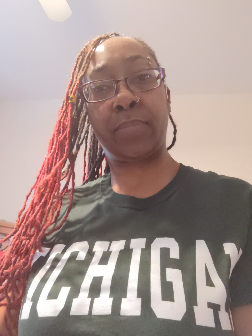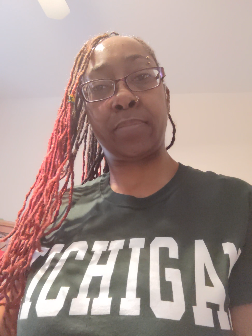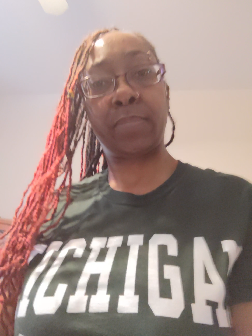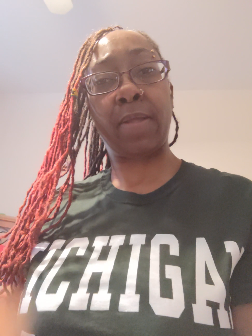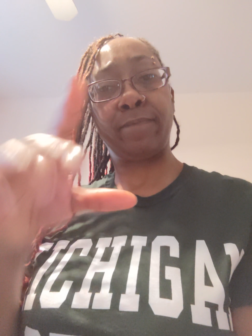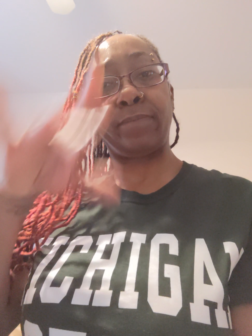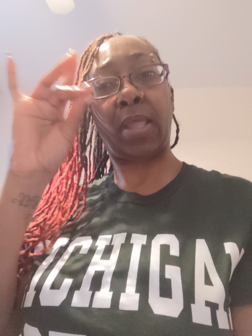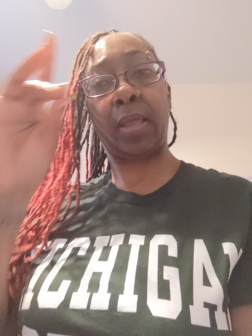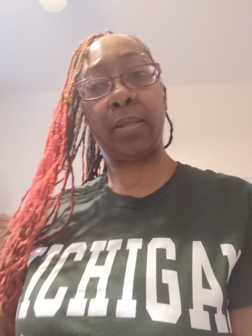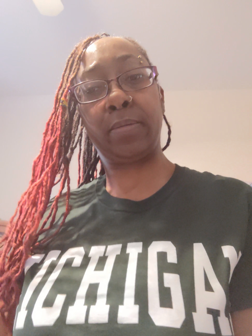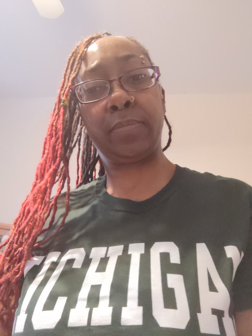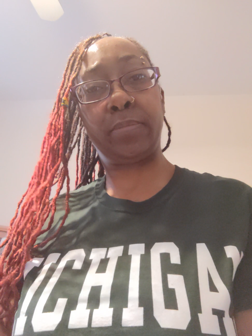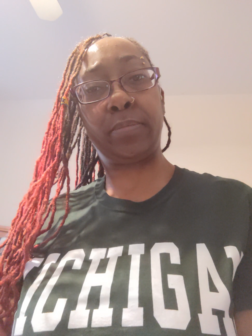find